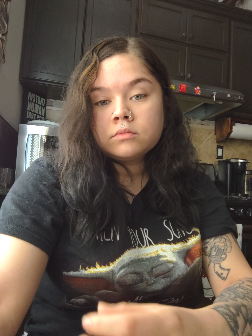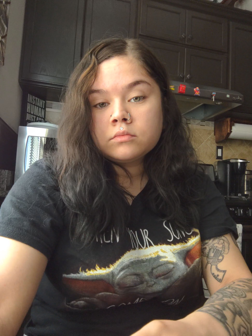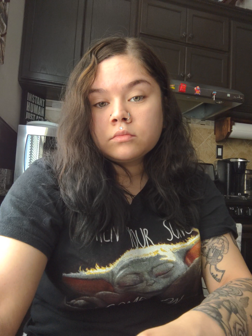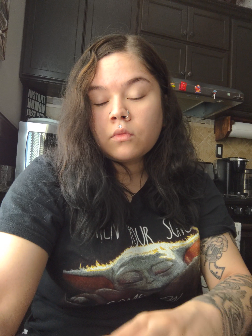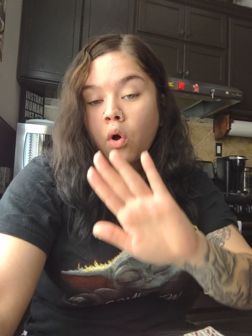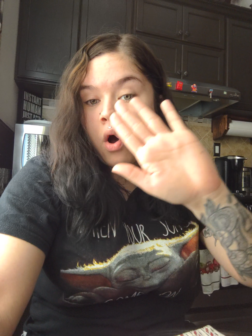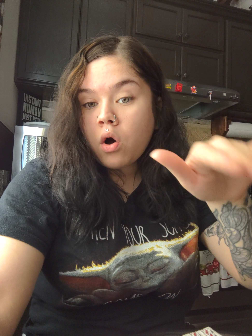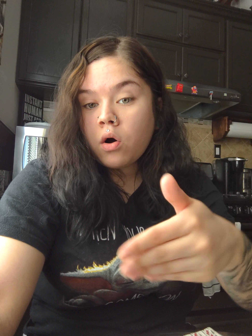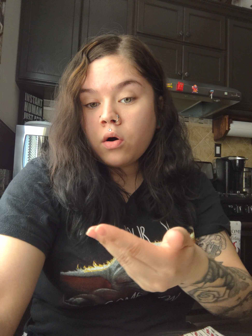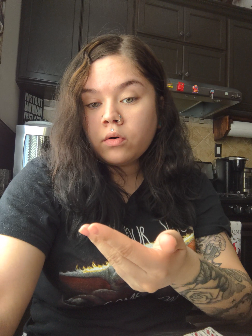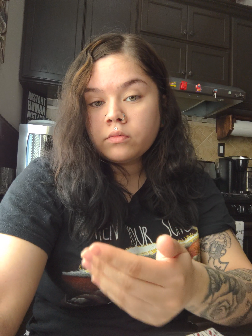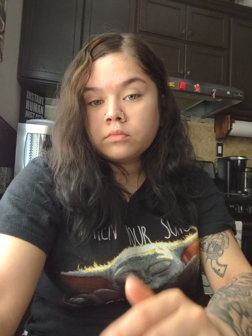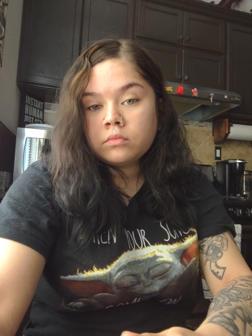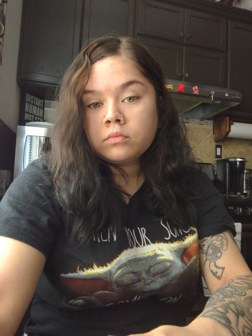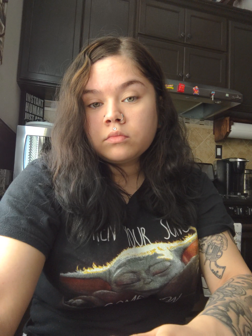all